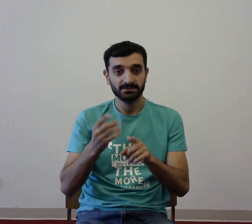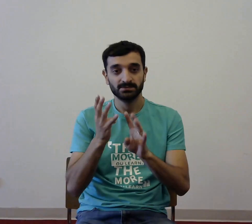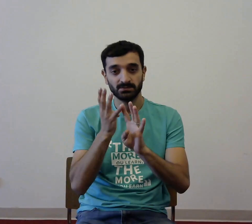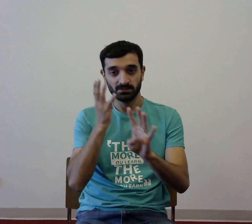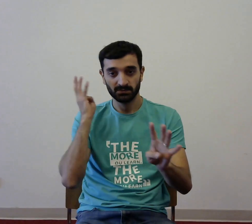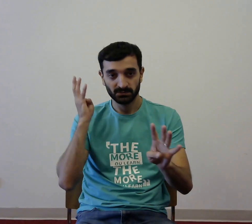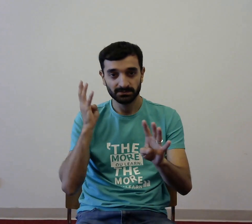növbə